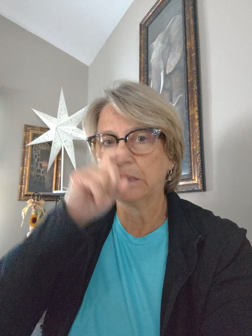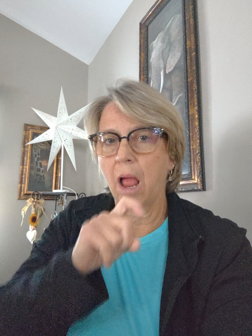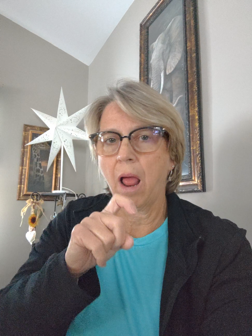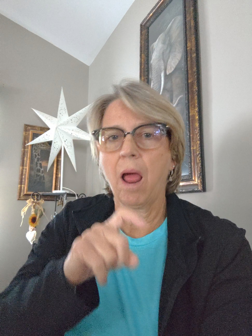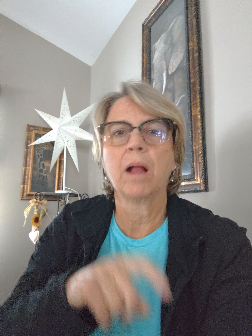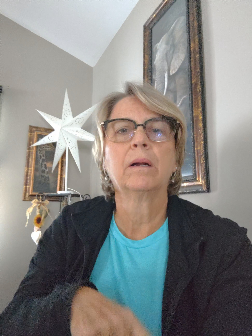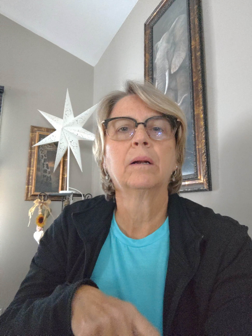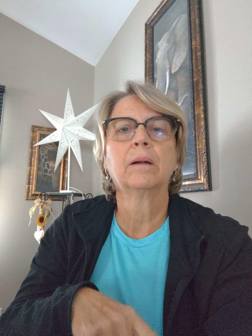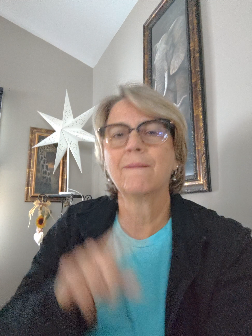doll